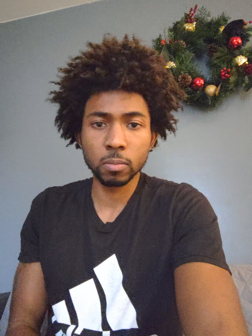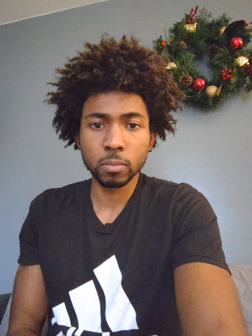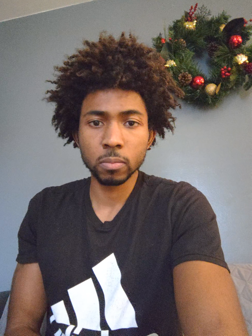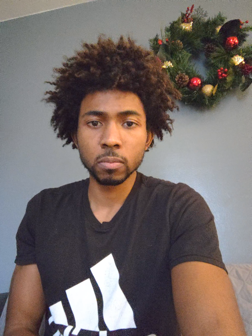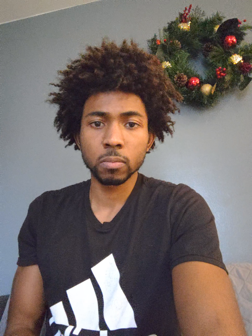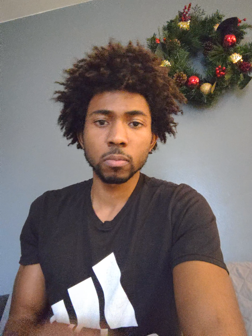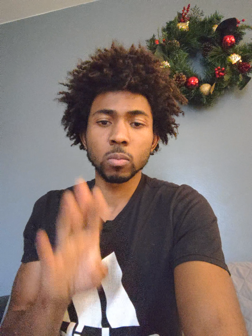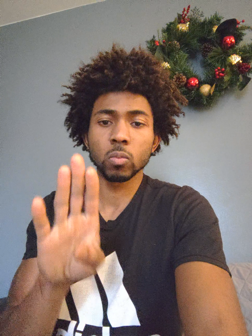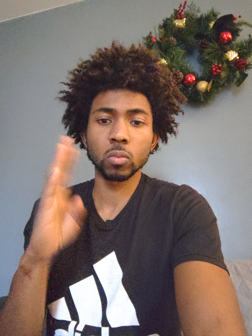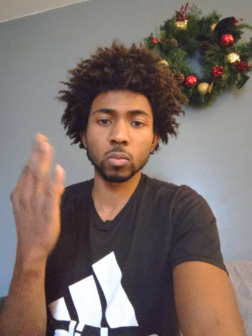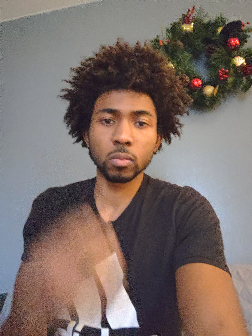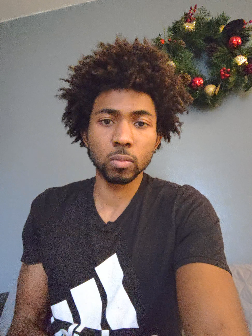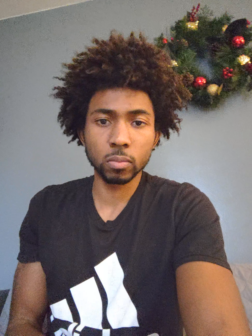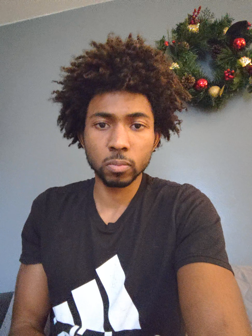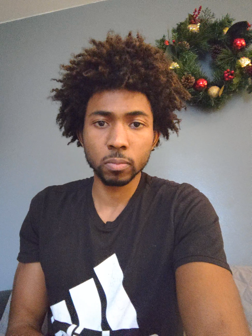open